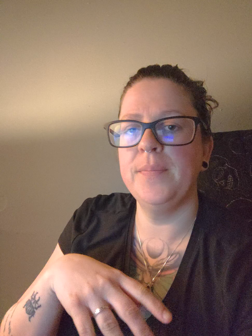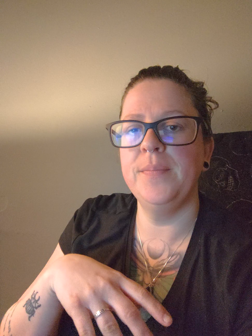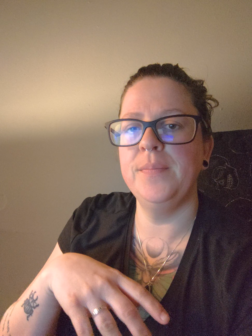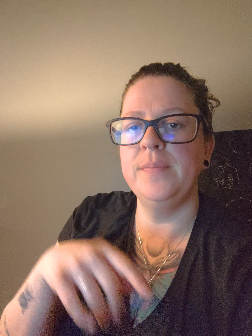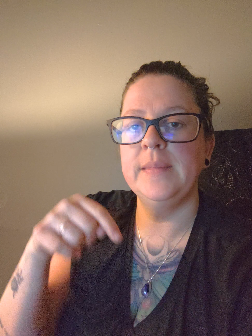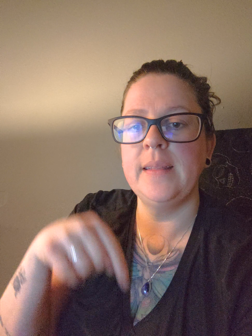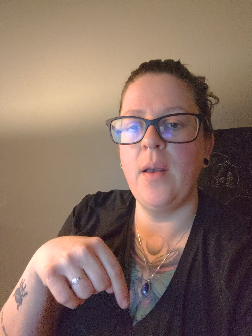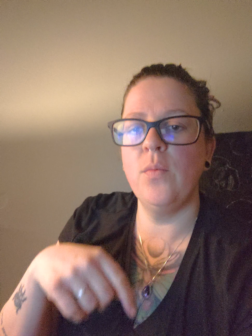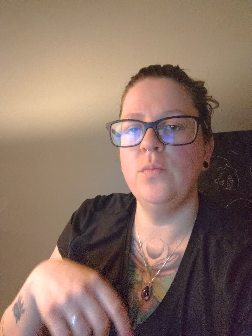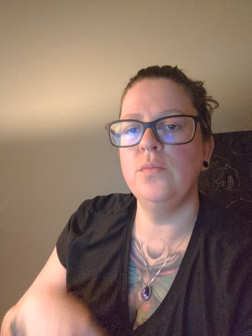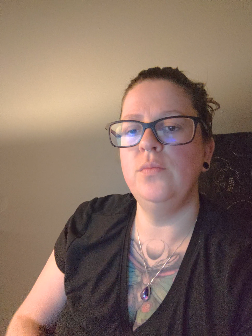down